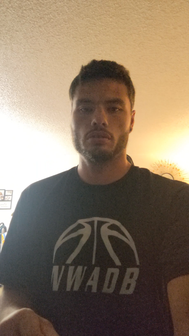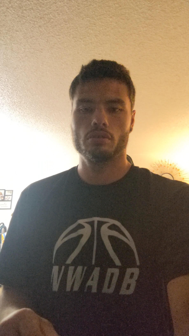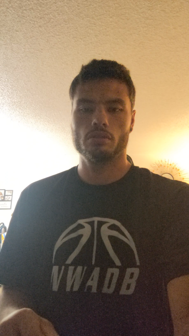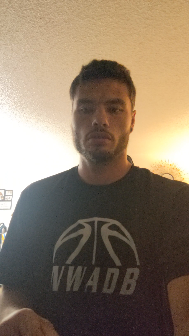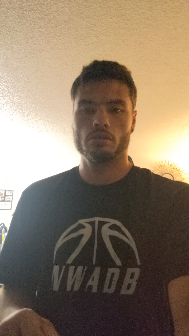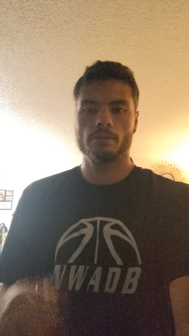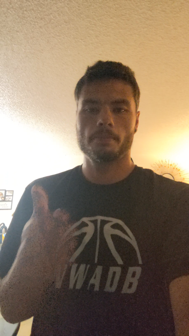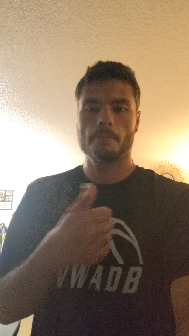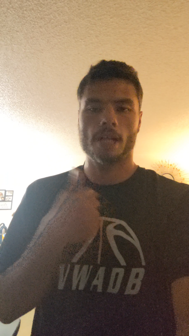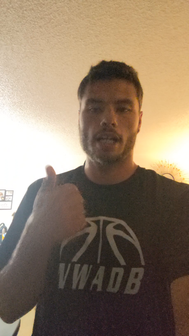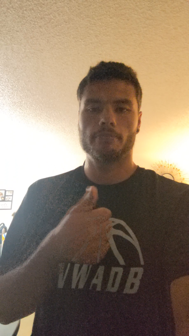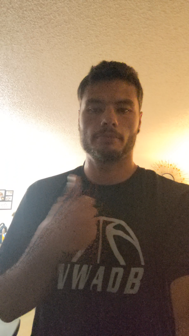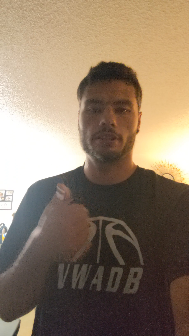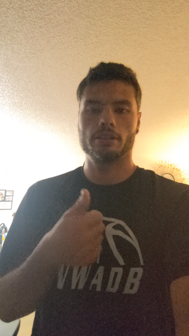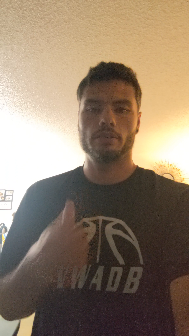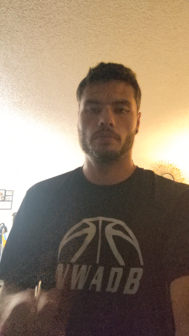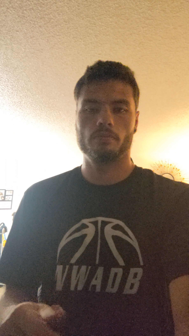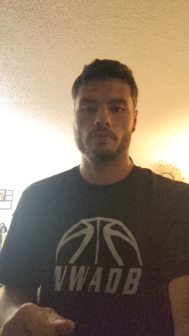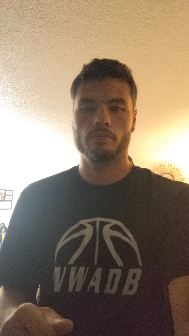basement